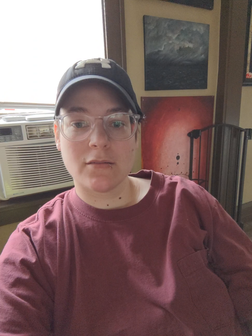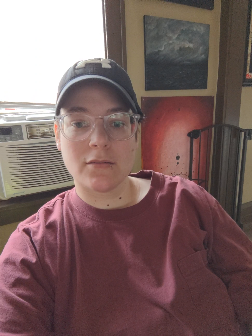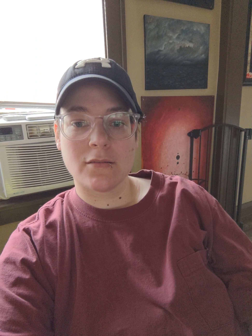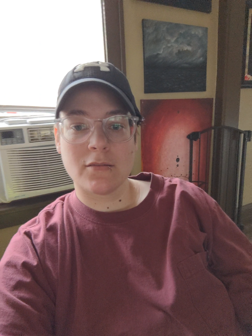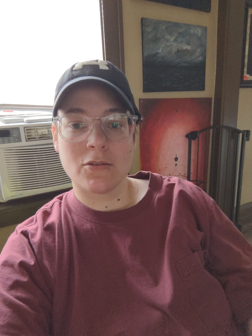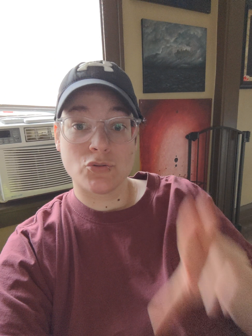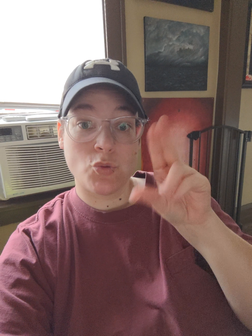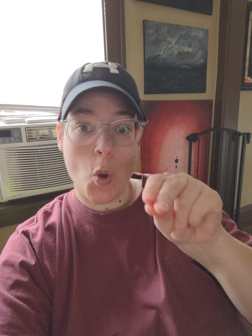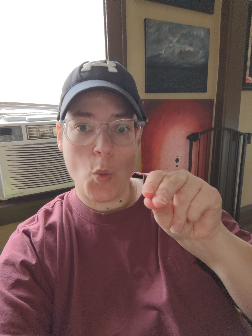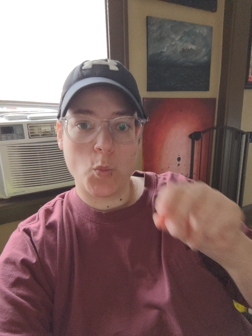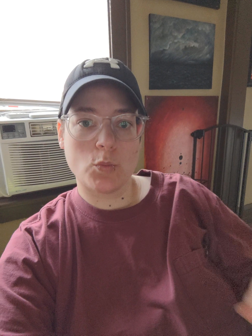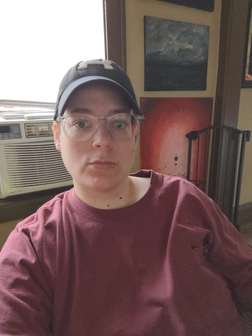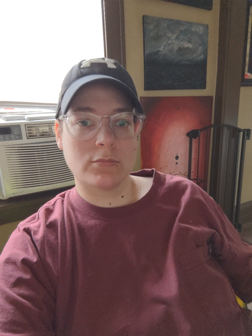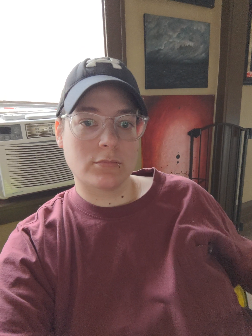no